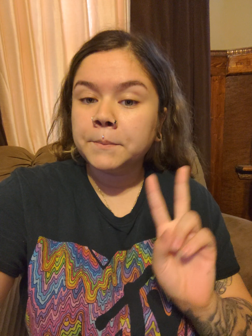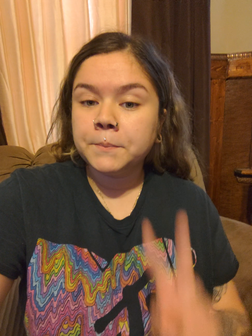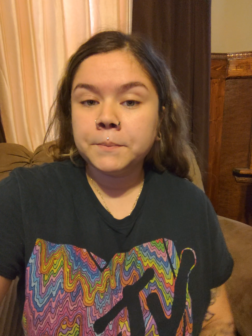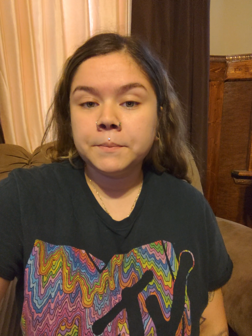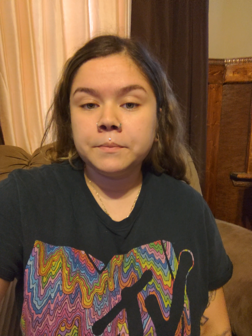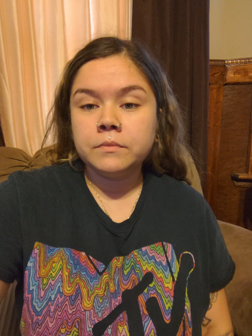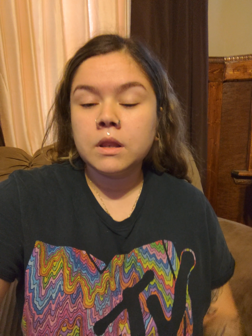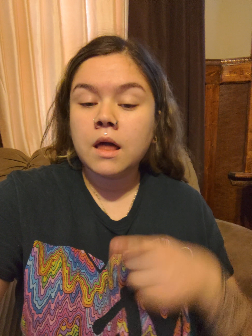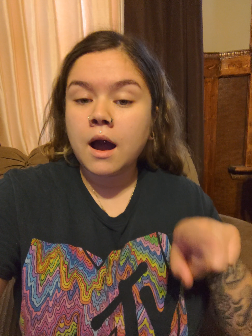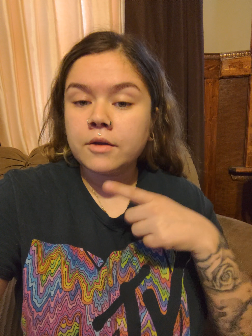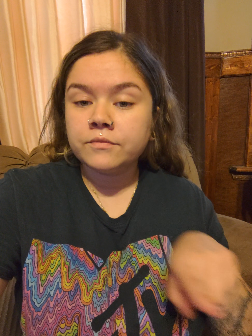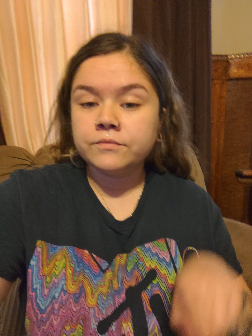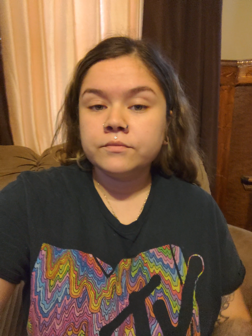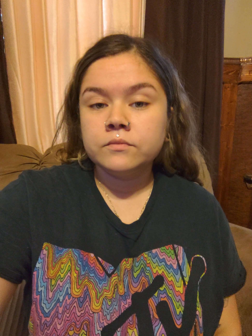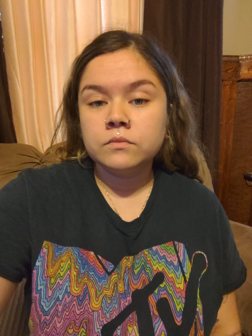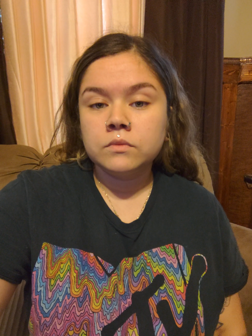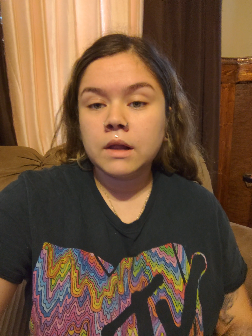knife